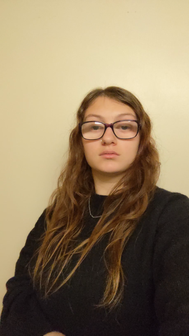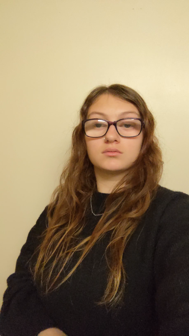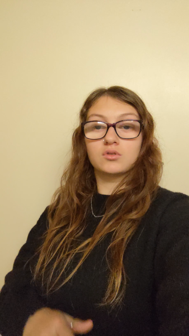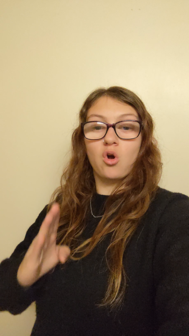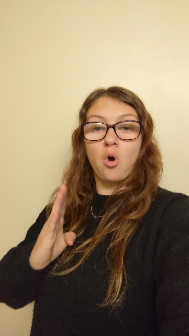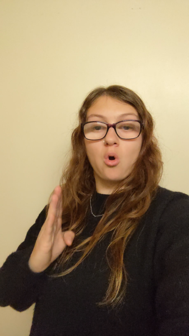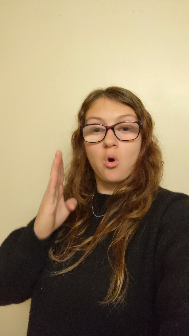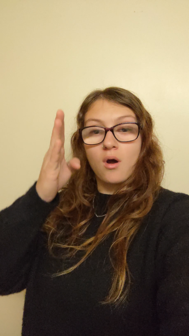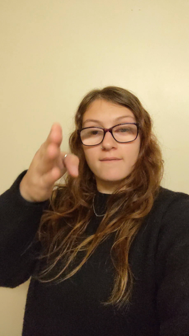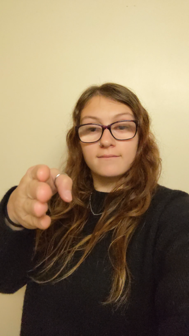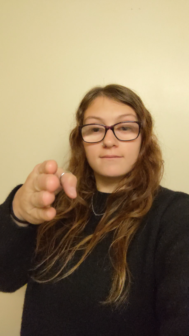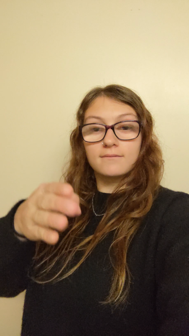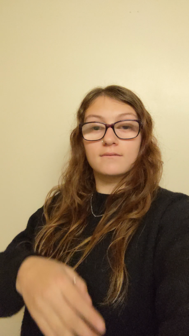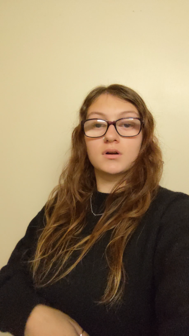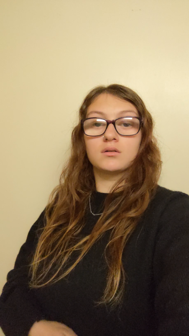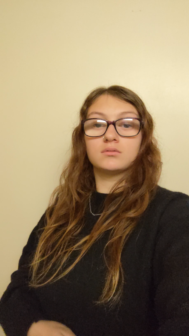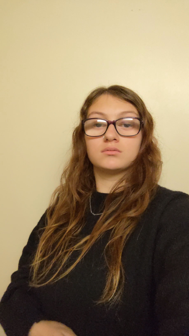over